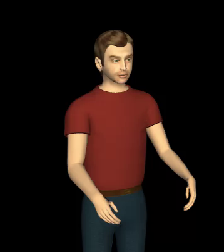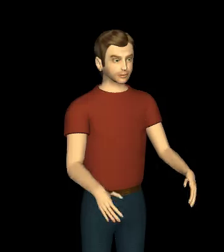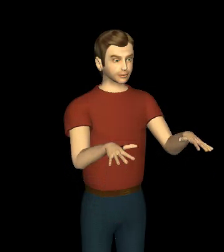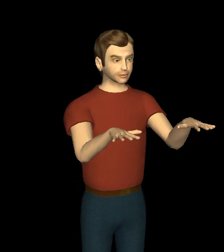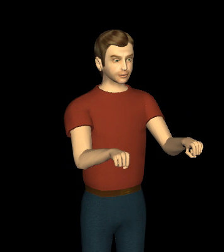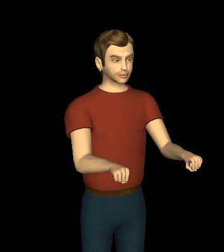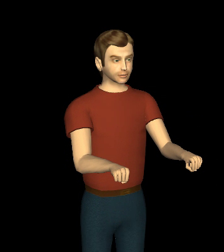مشغول